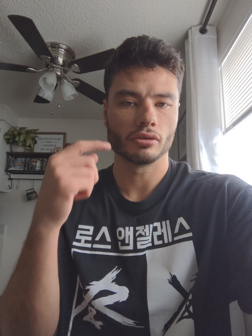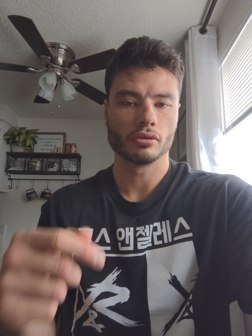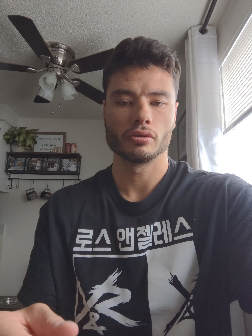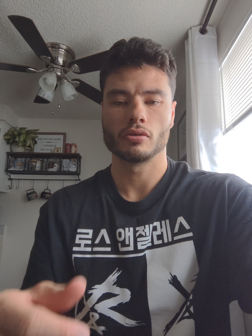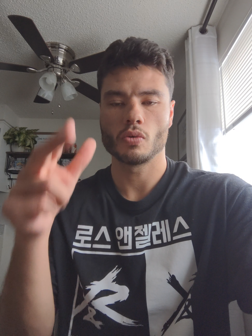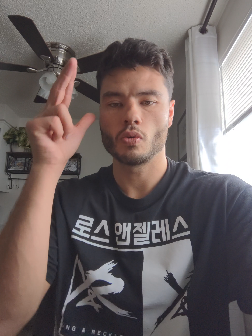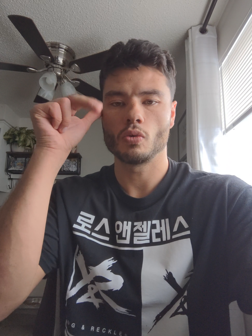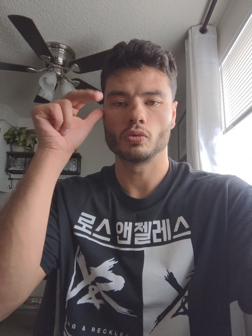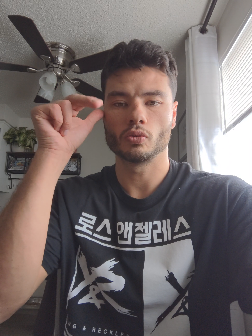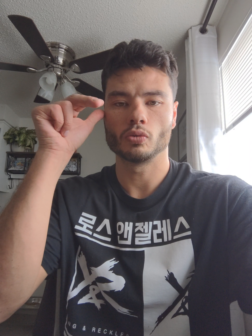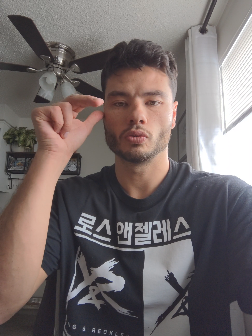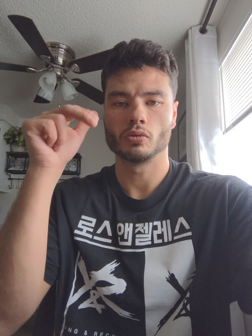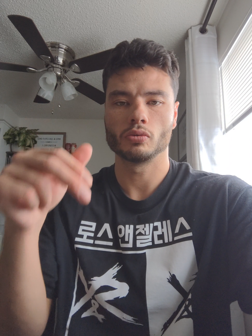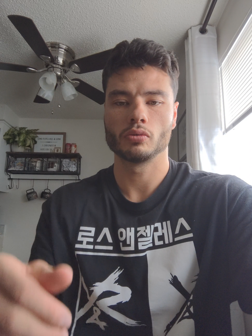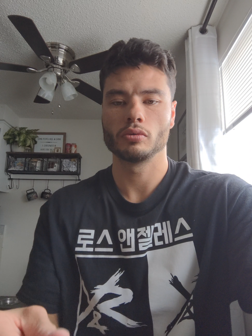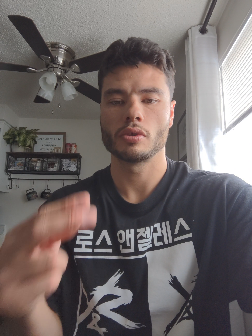horse